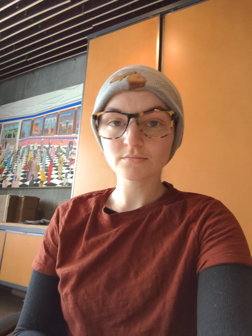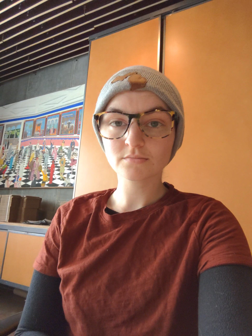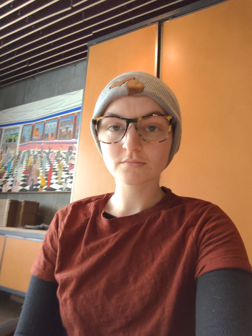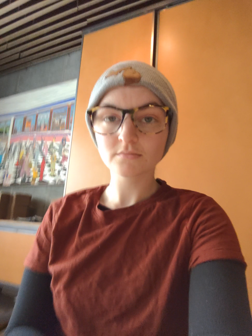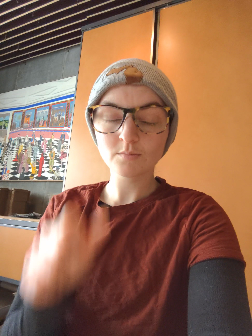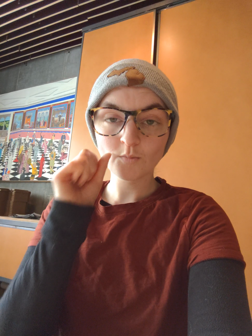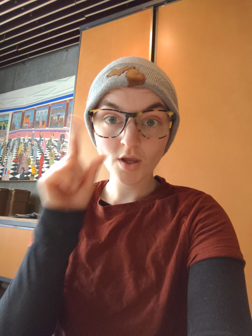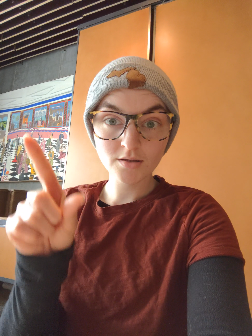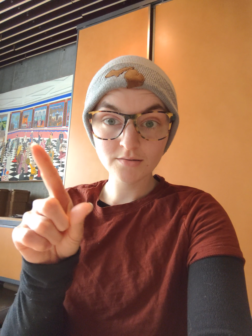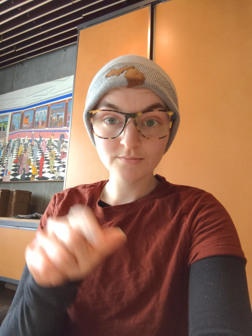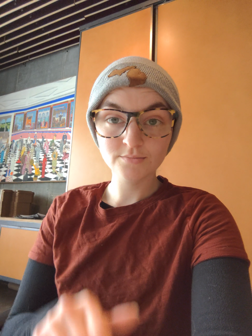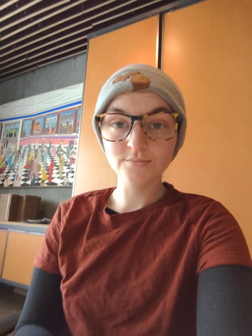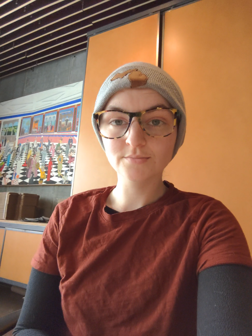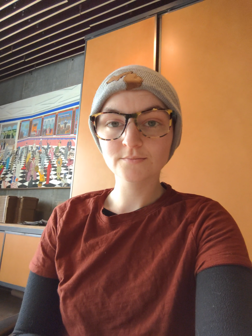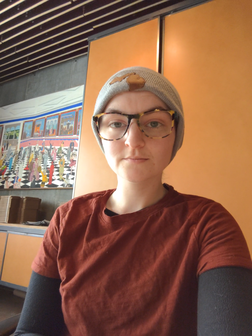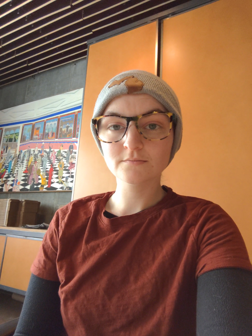wake